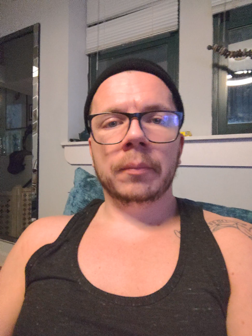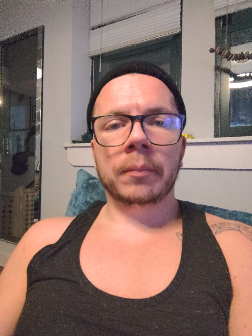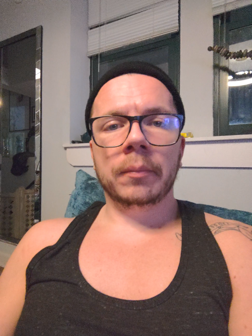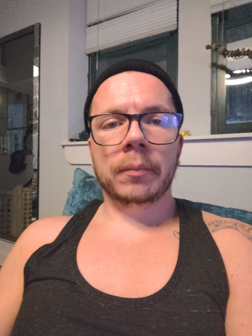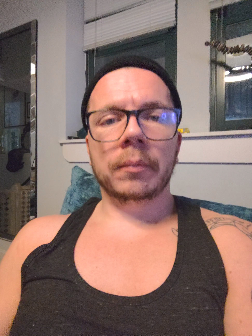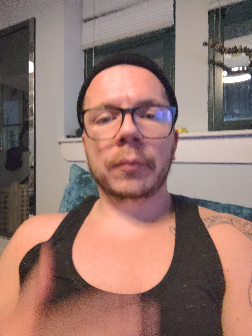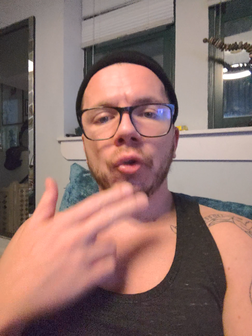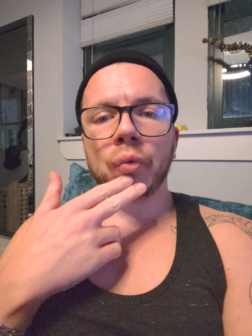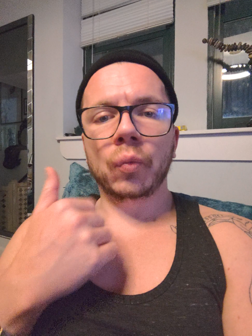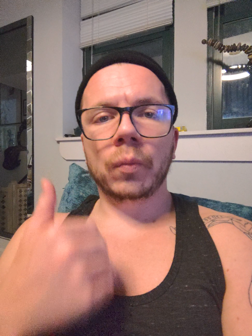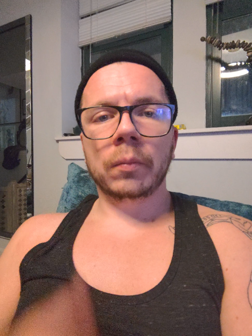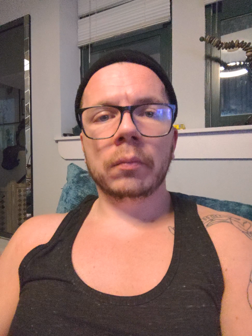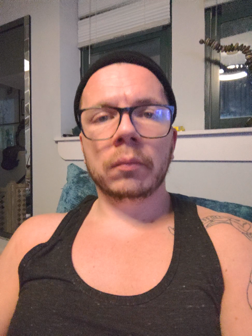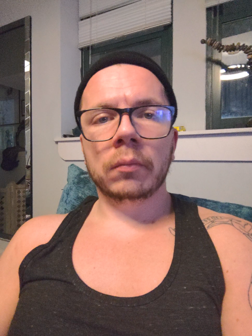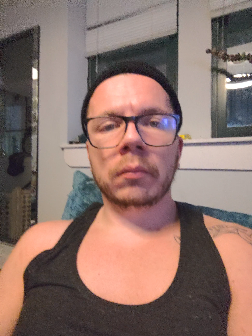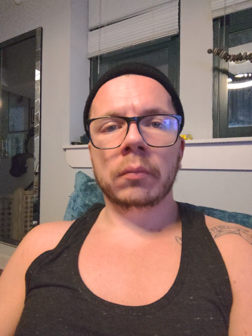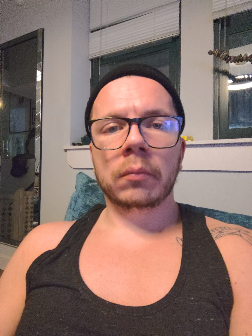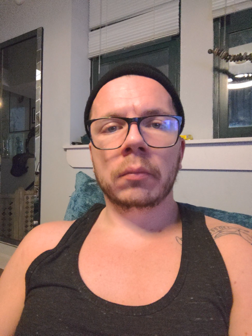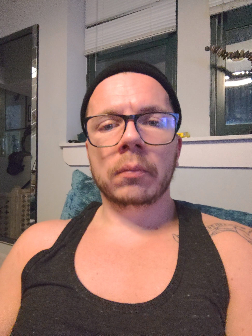cute